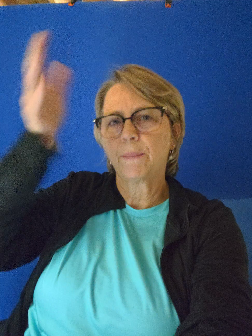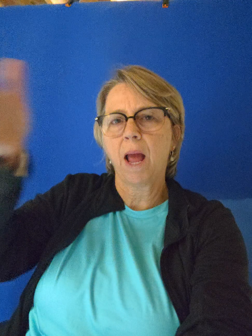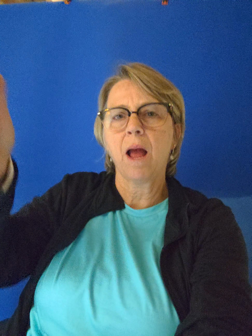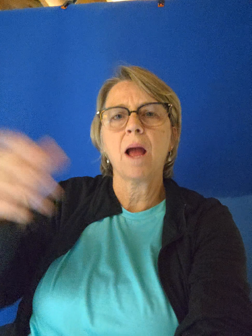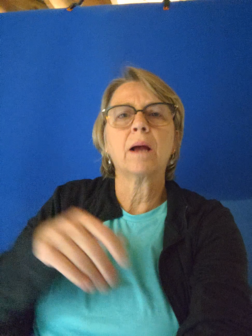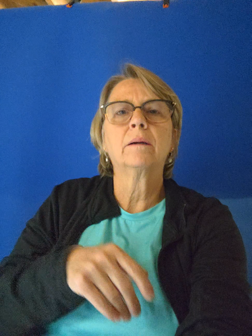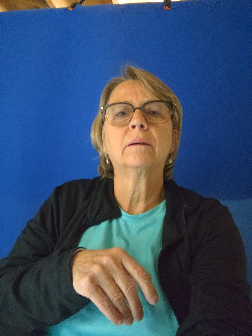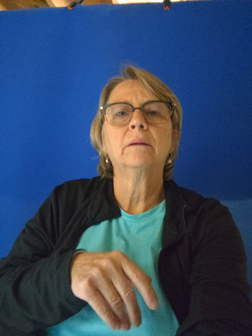grandpa